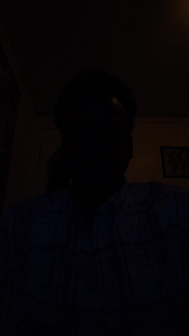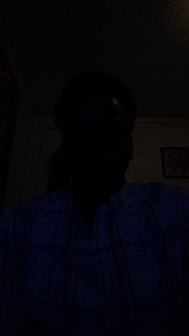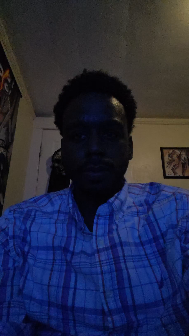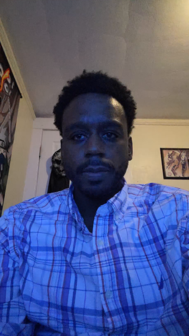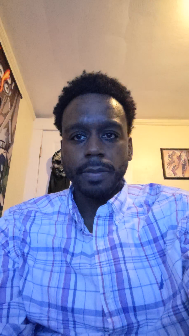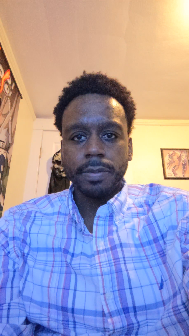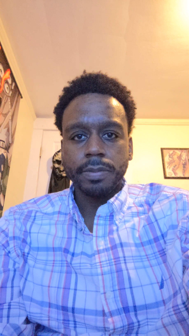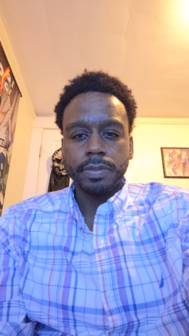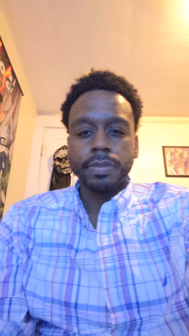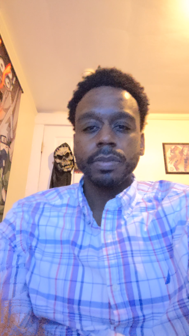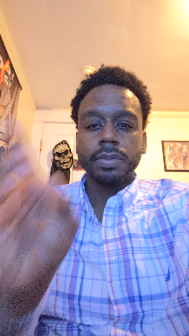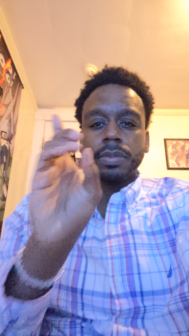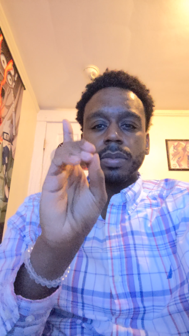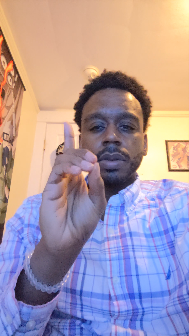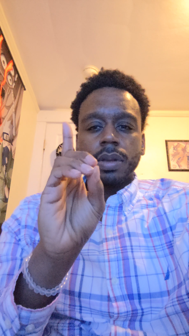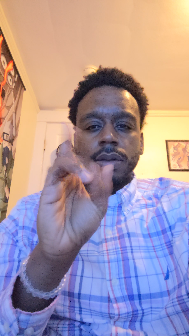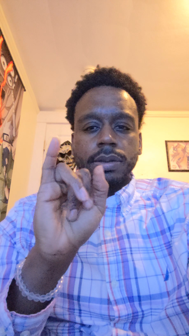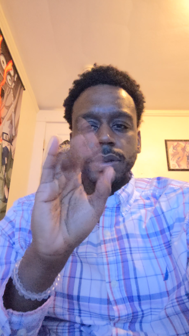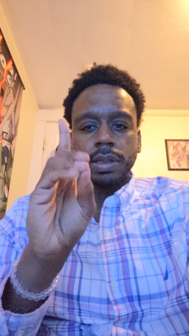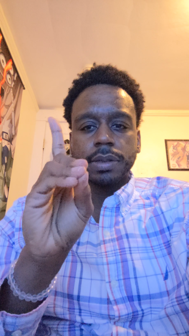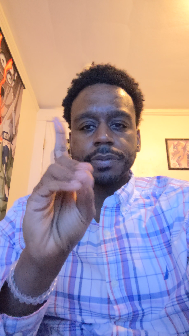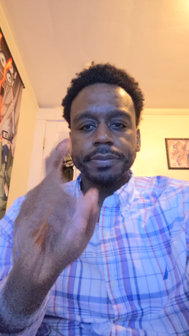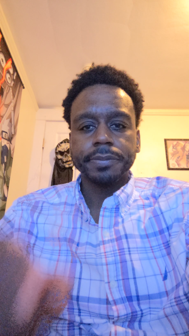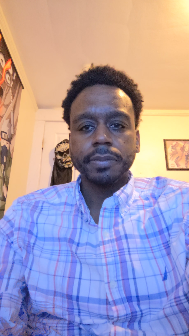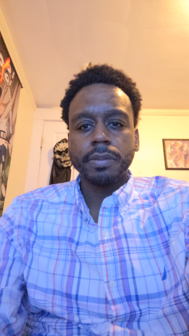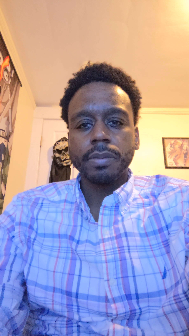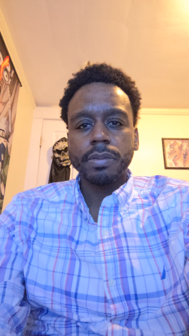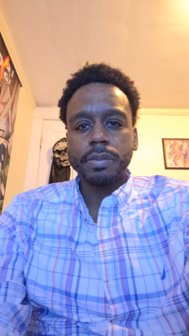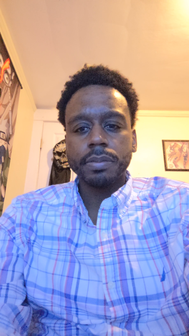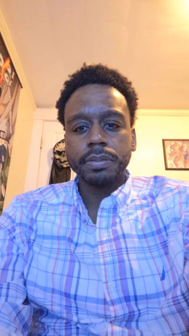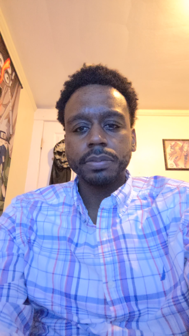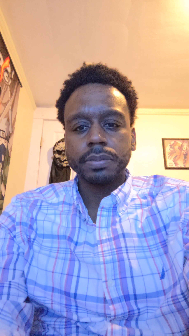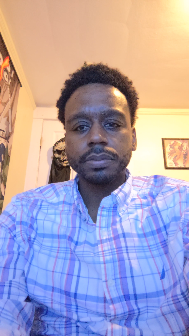did